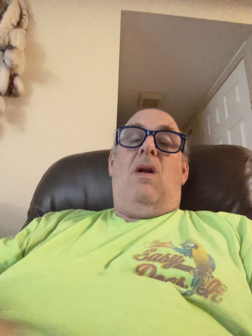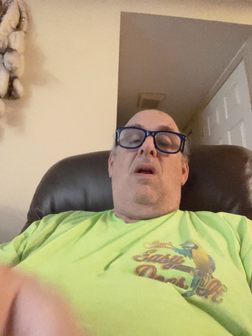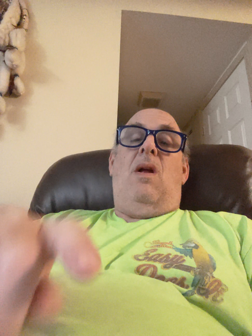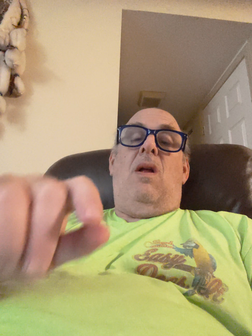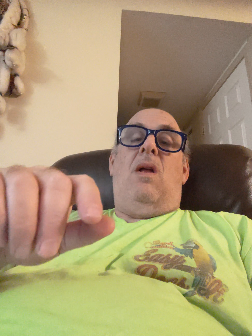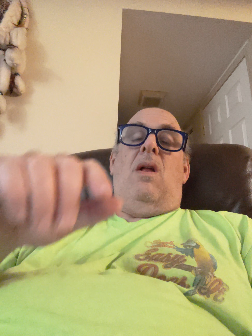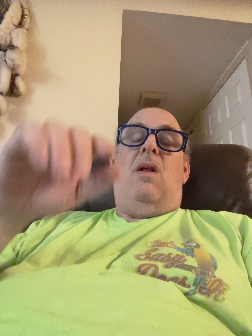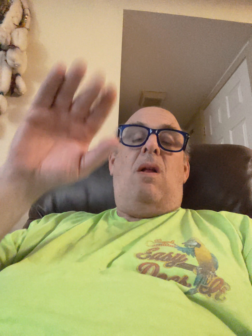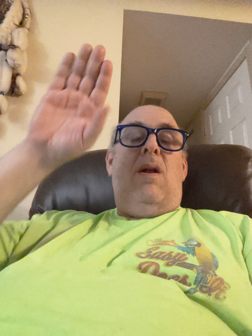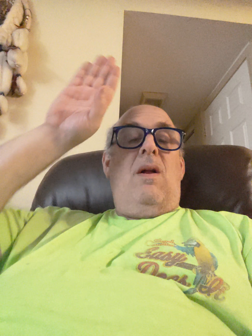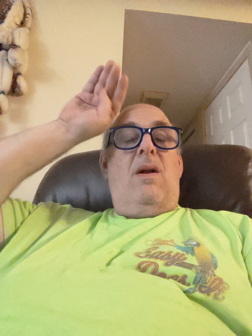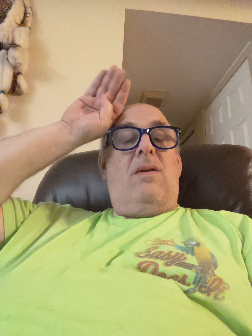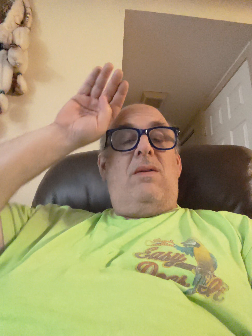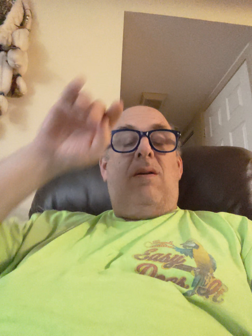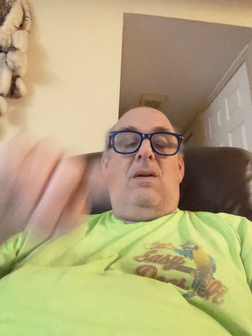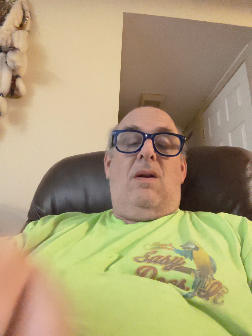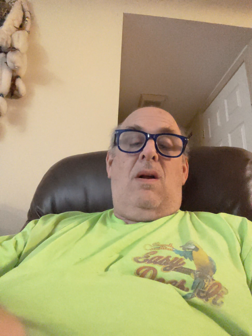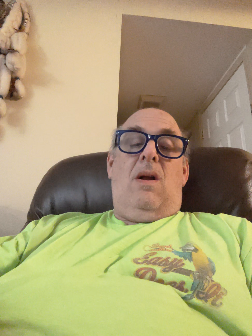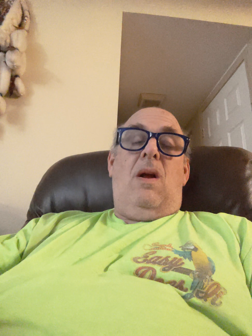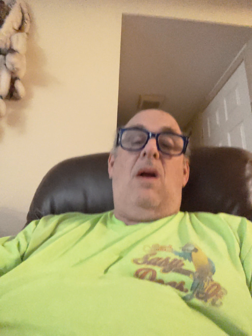donkey